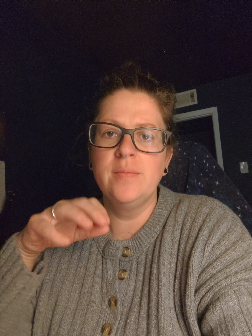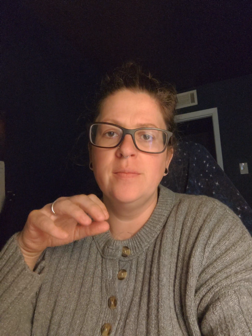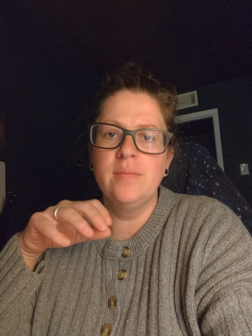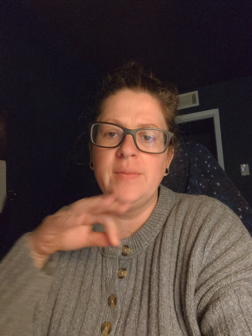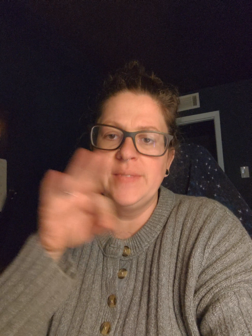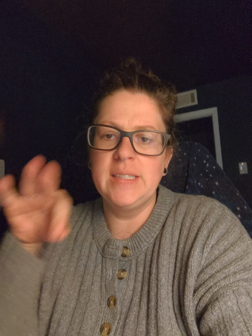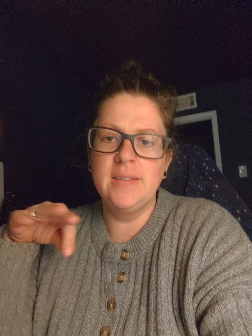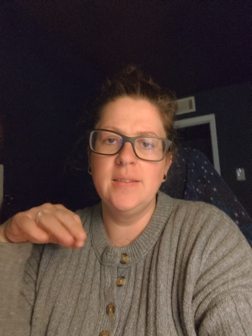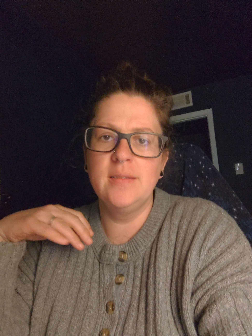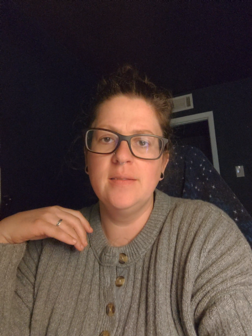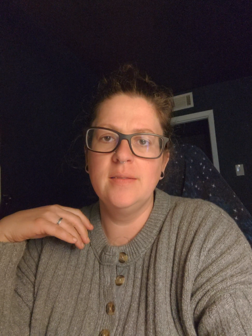feet